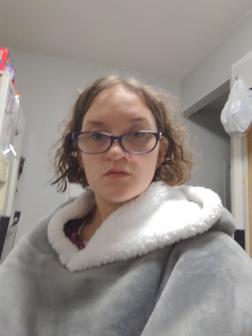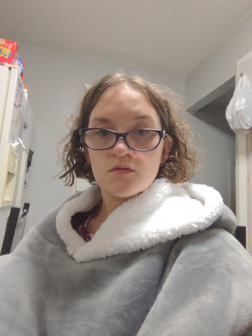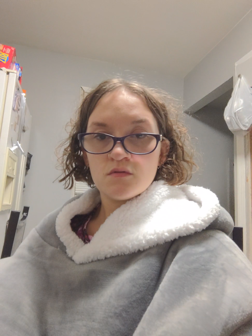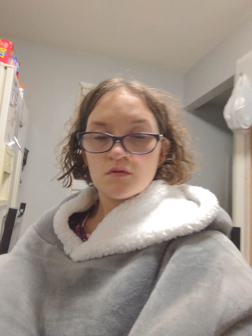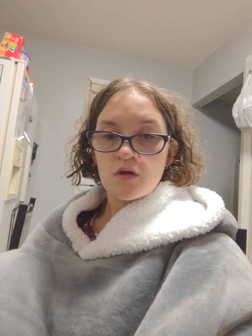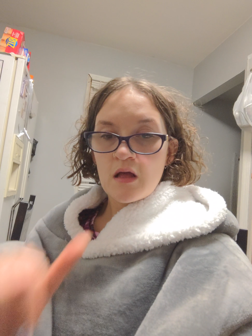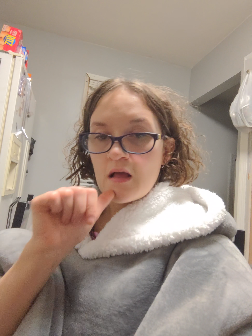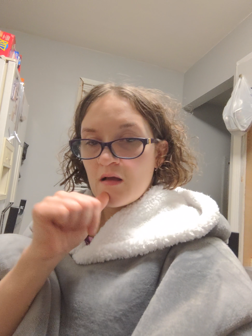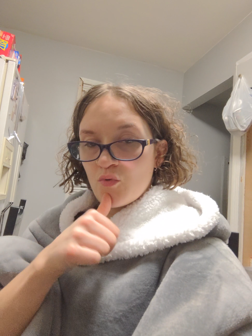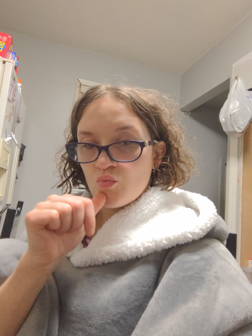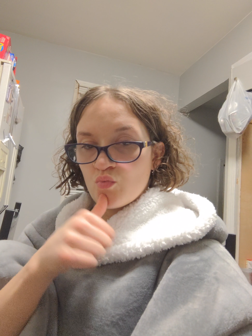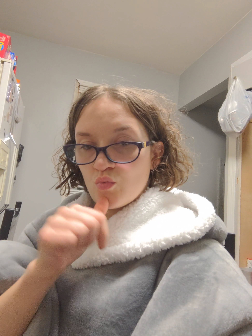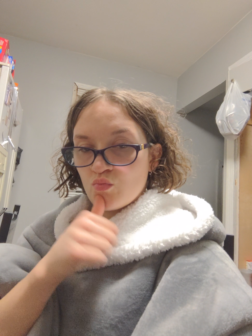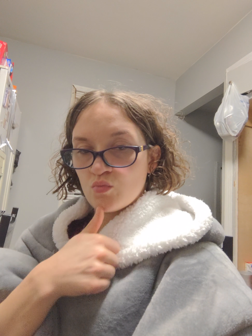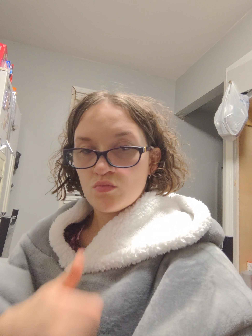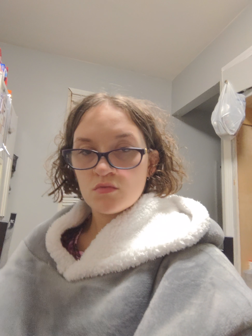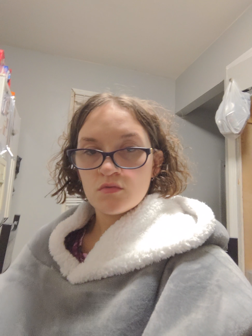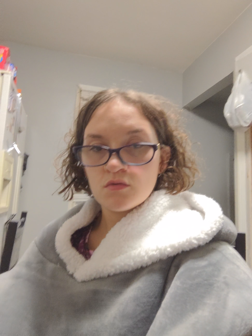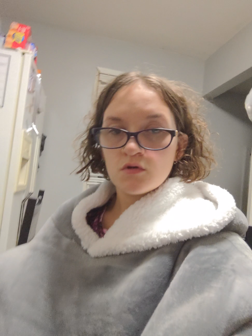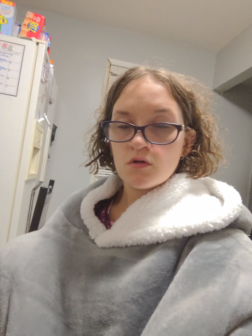owie